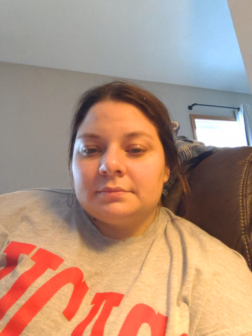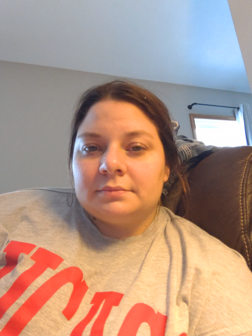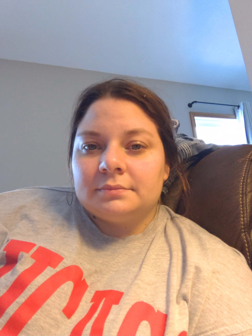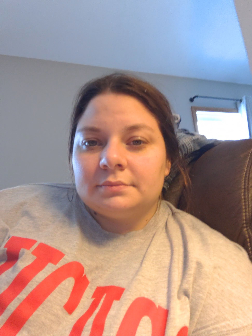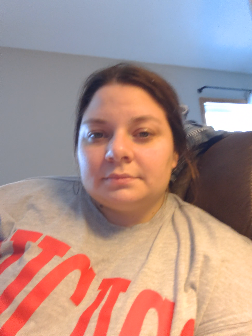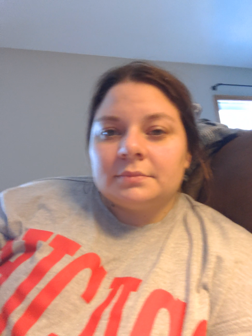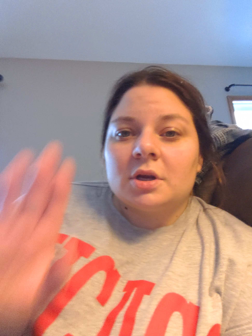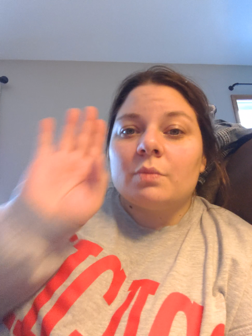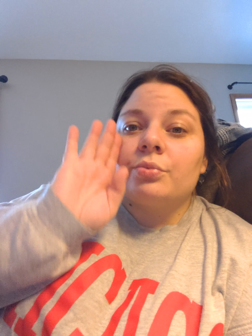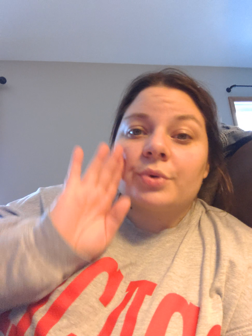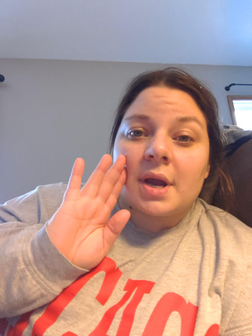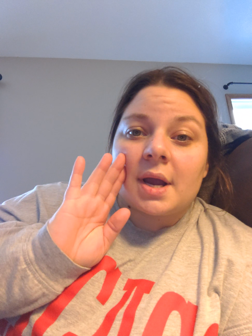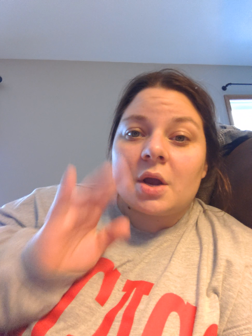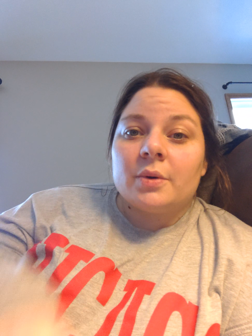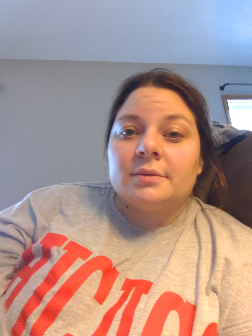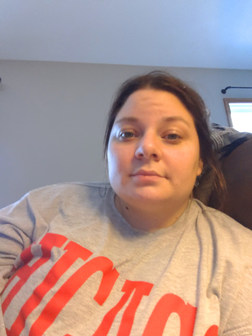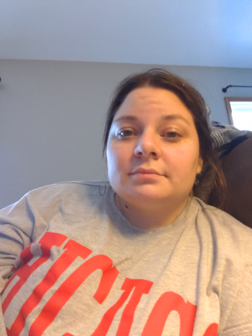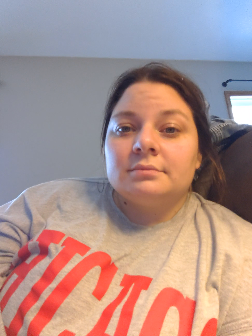brown